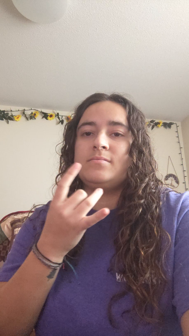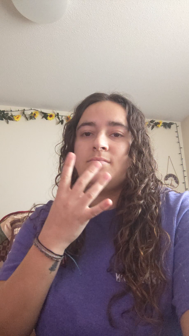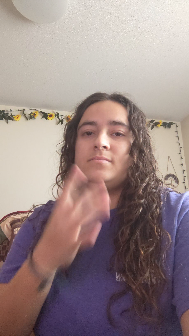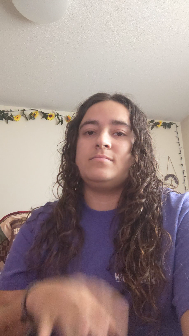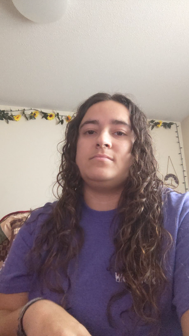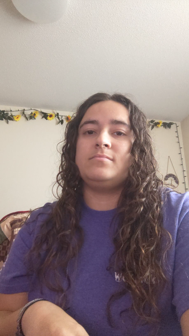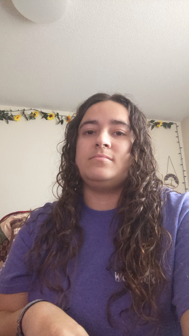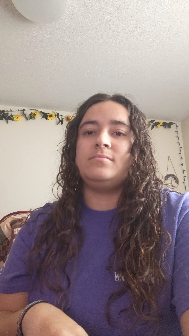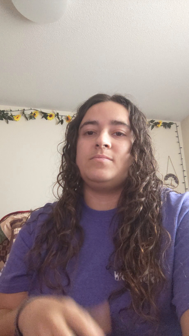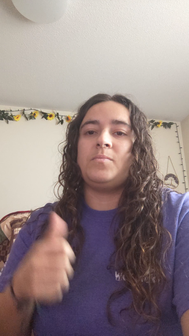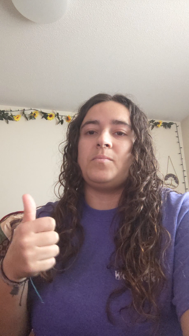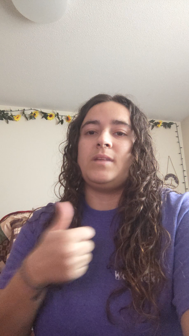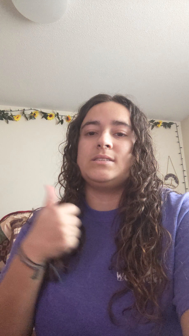basement